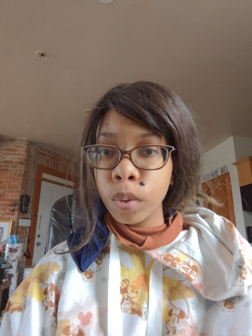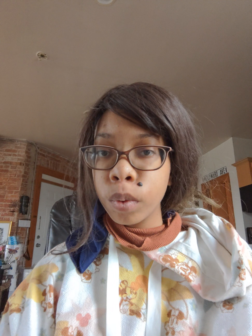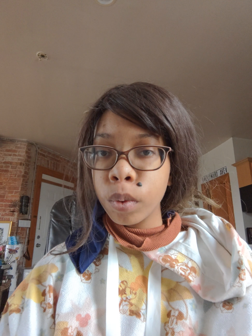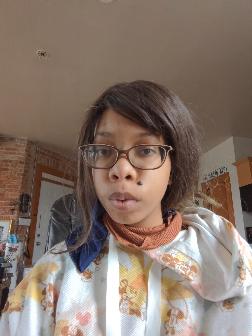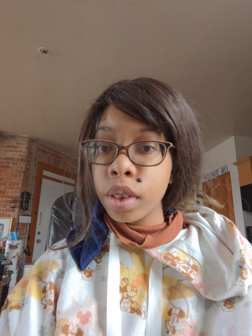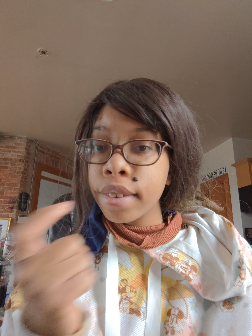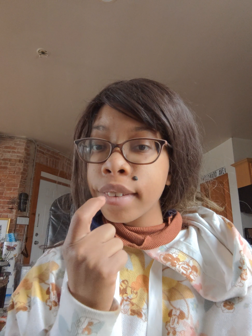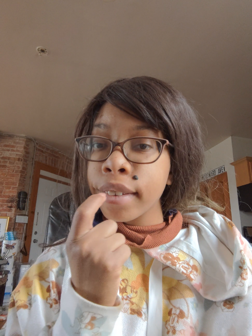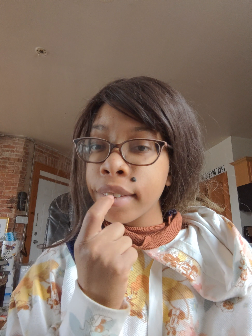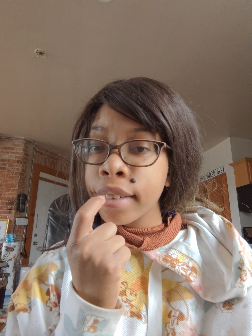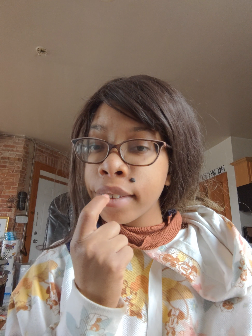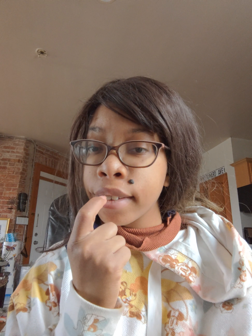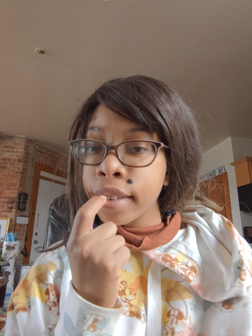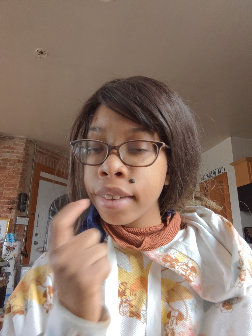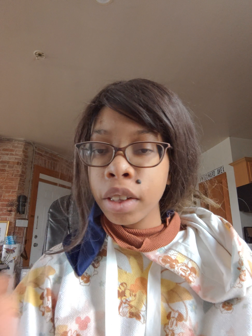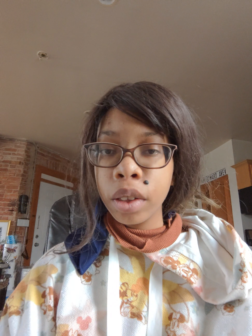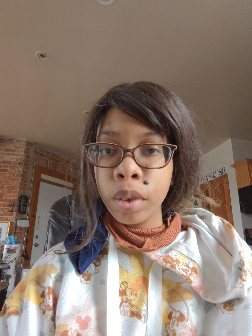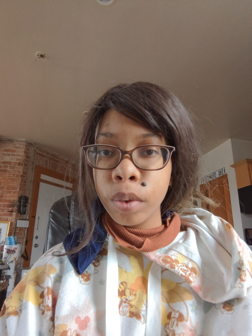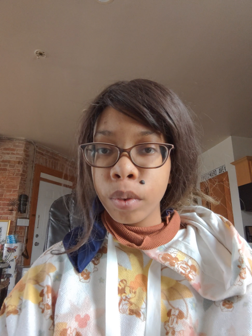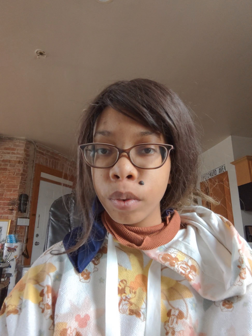tooth